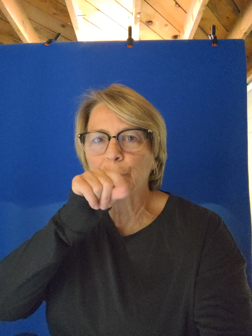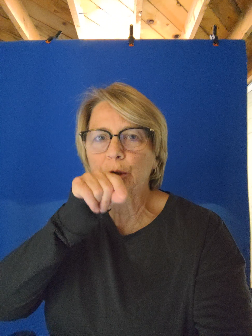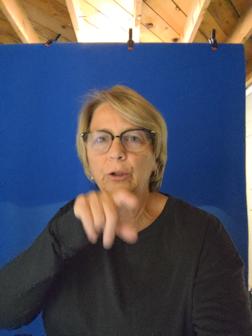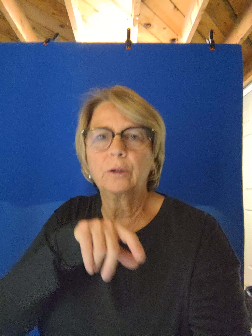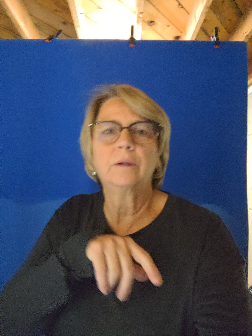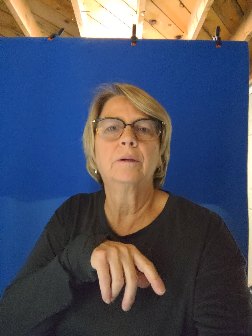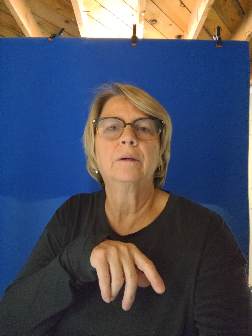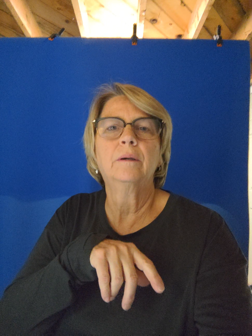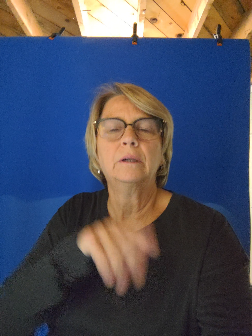bird